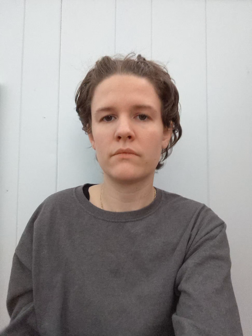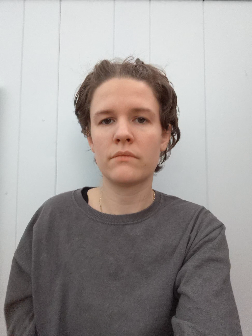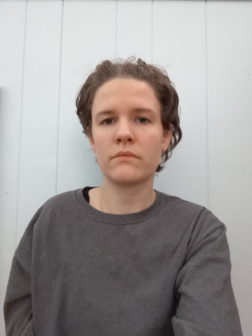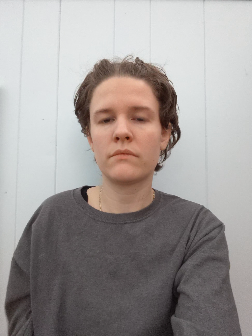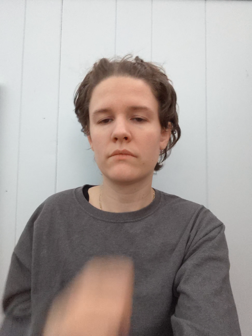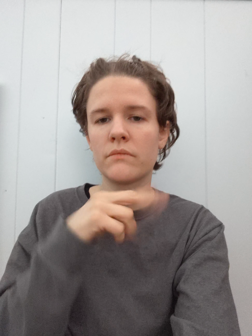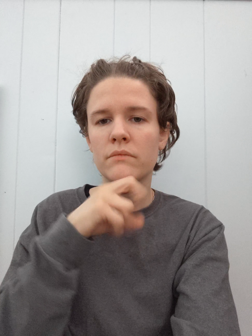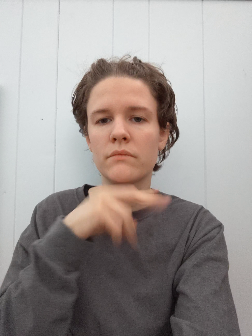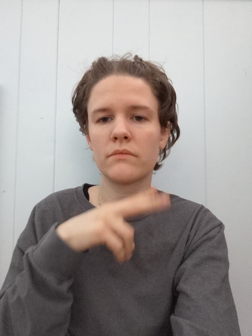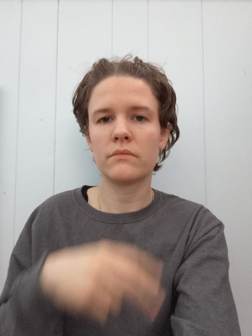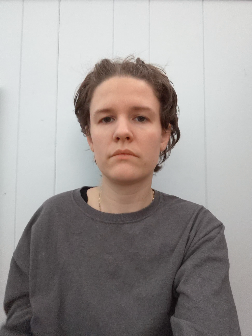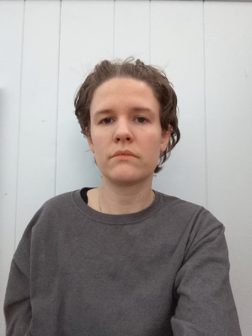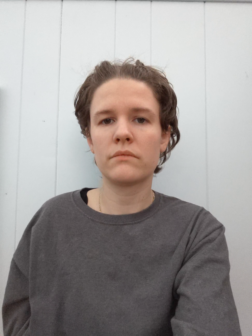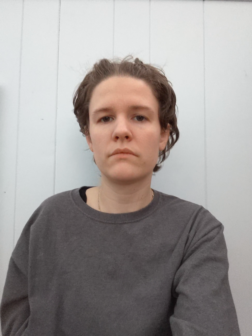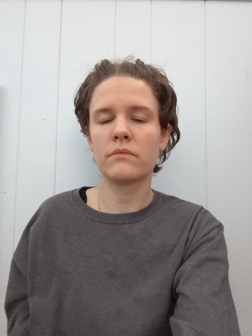frog